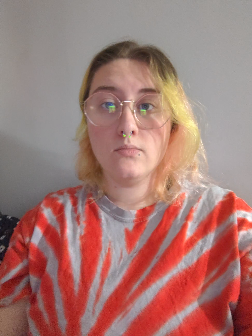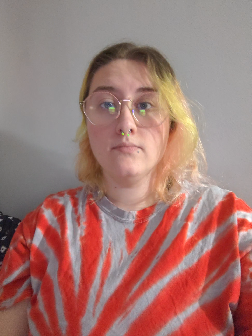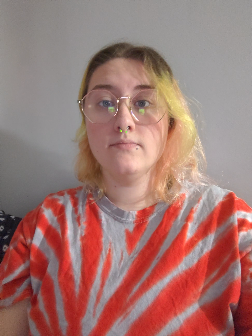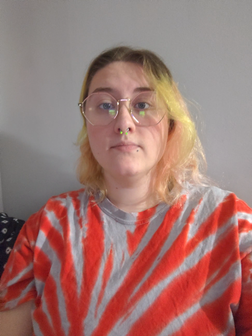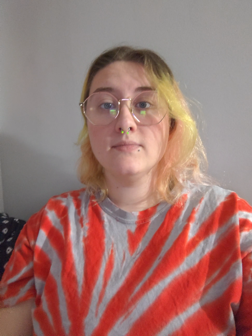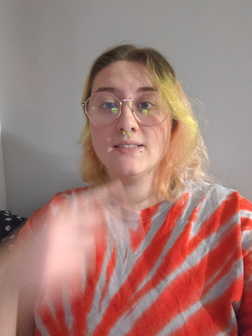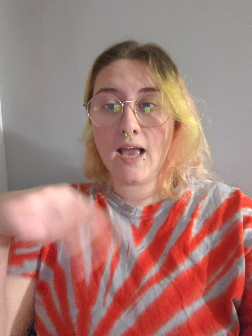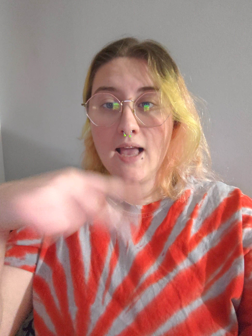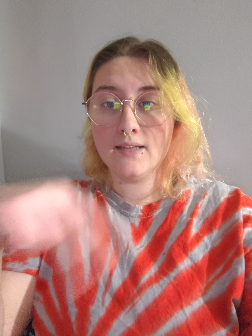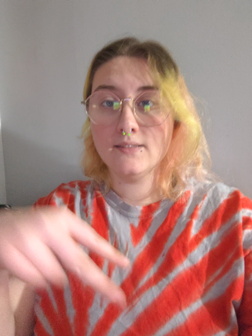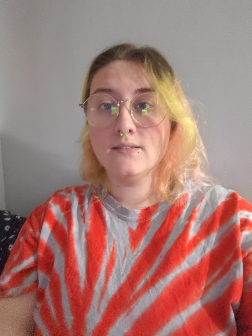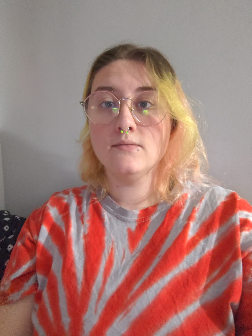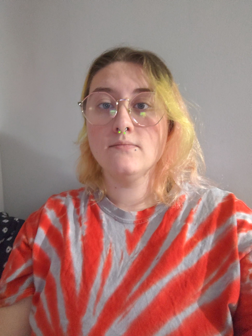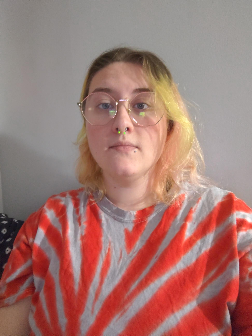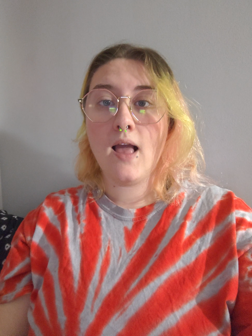dance